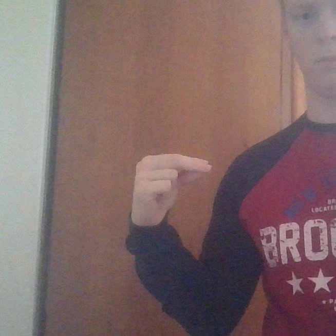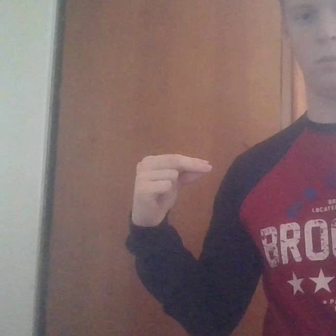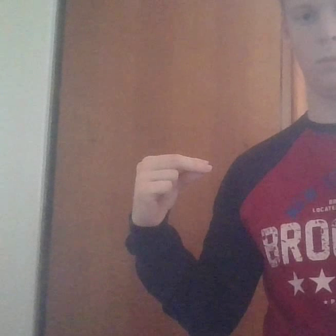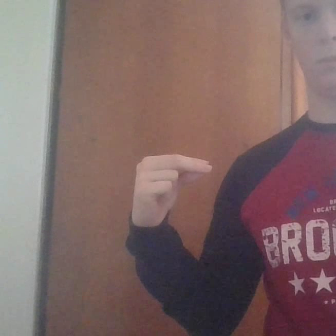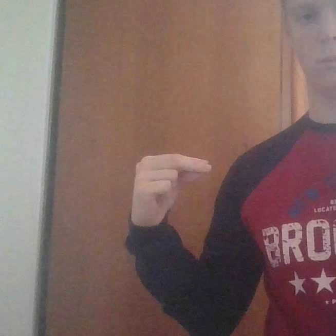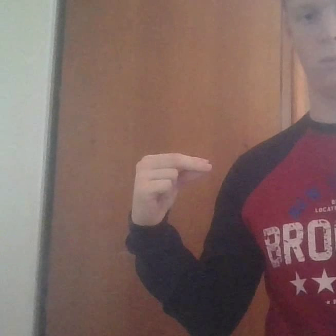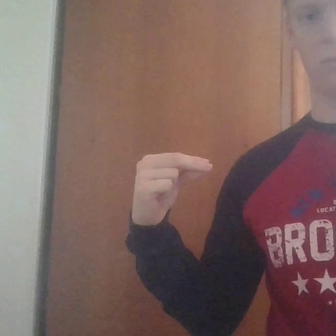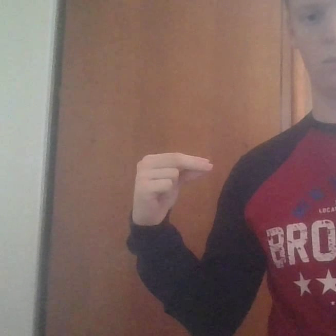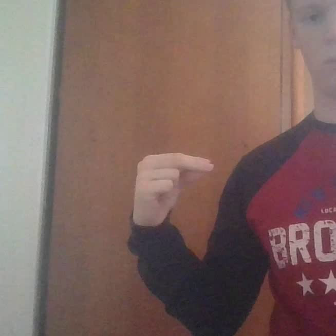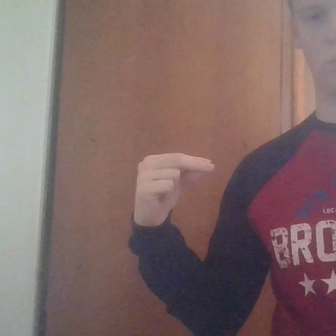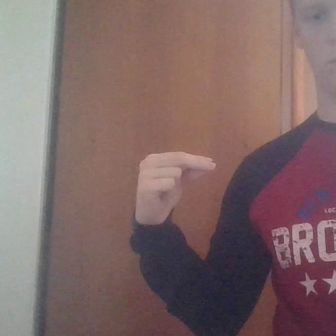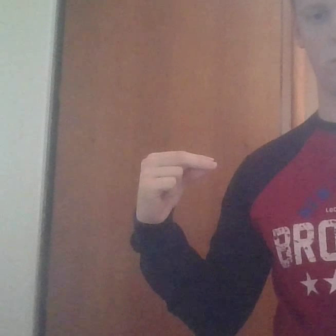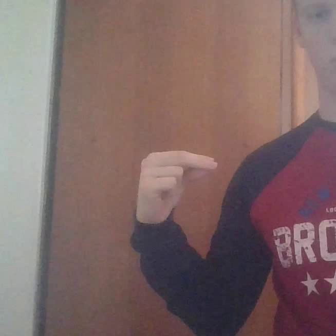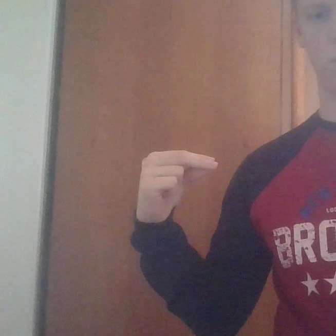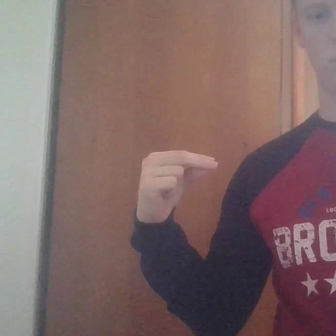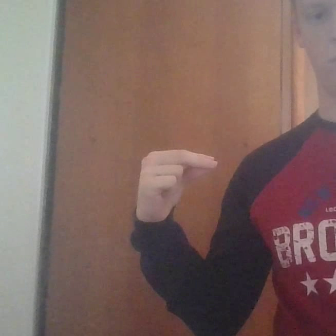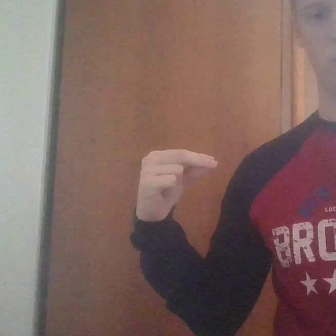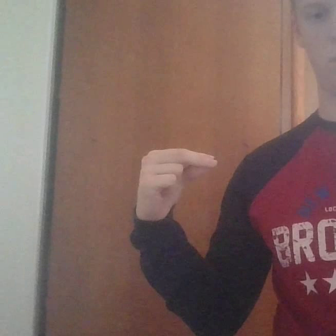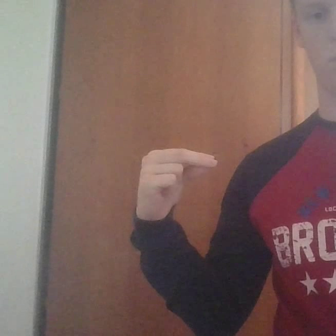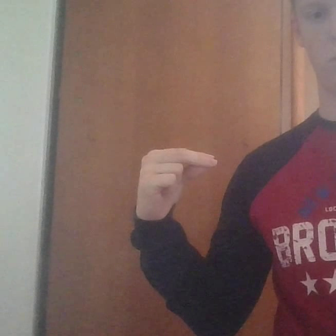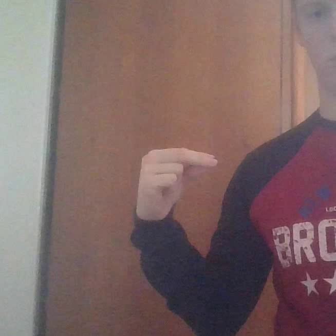Ч